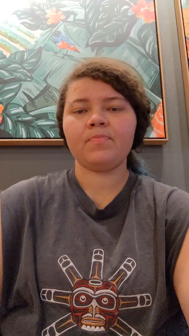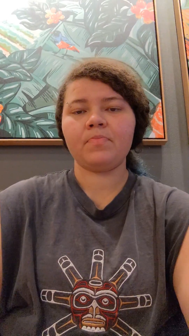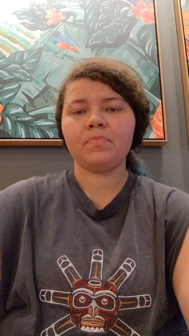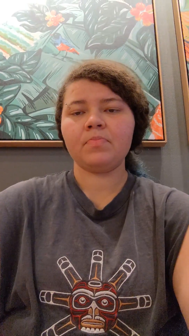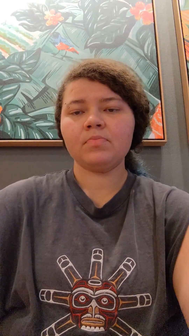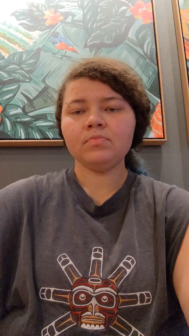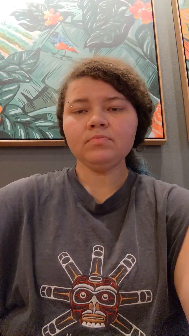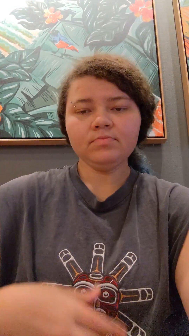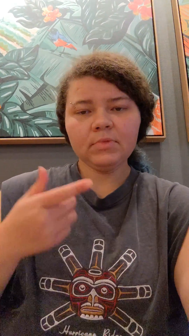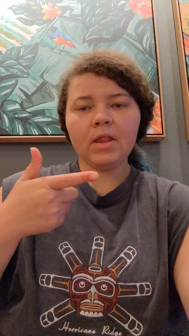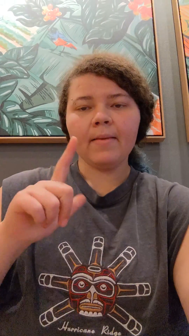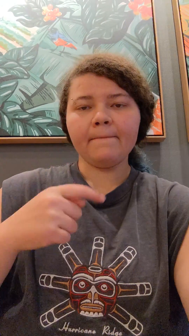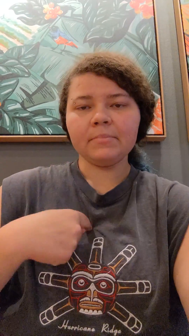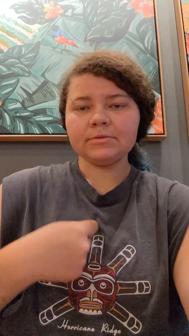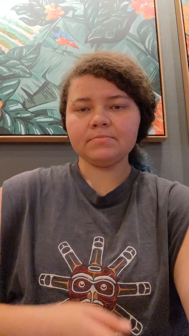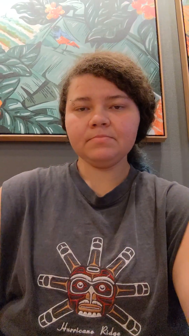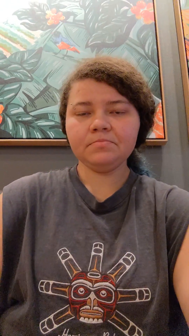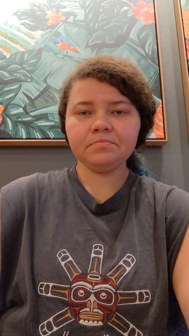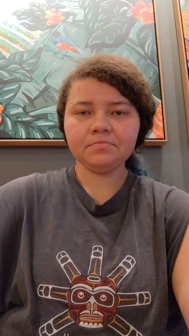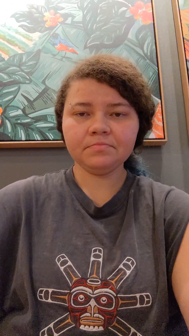let me